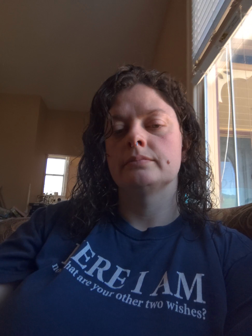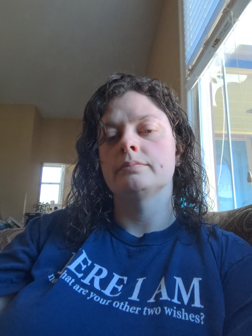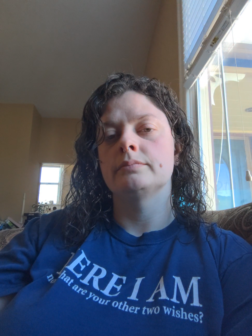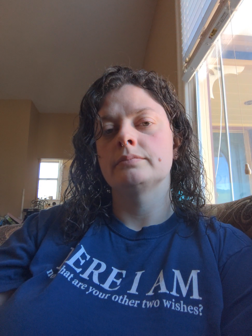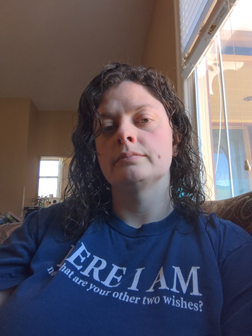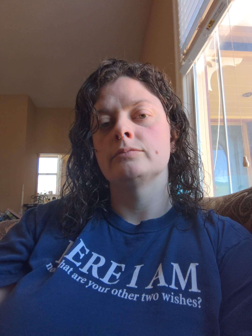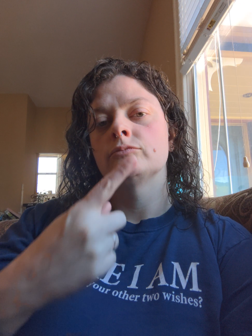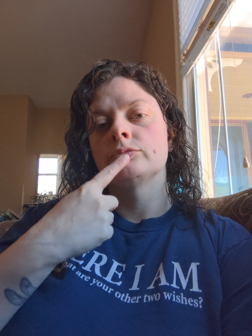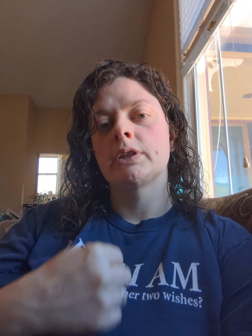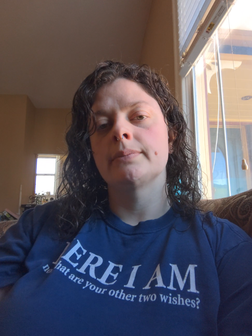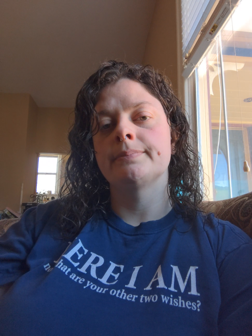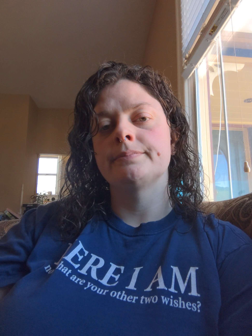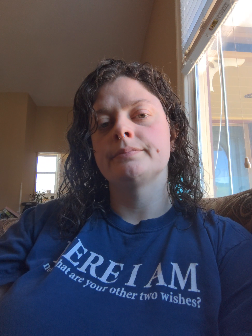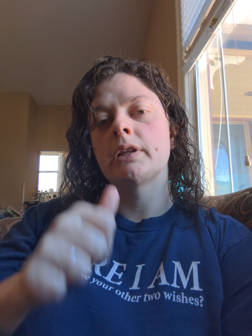red